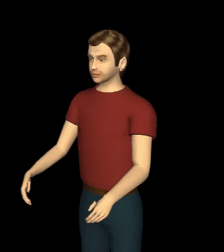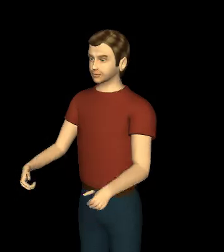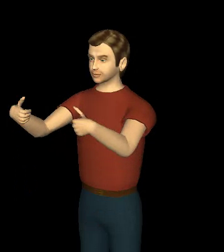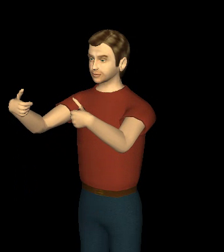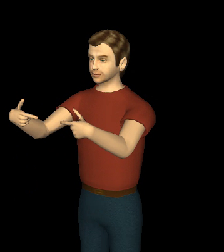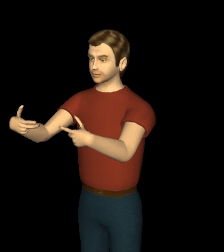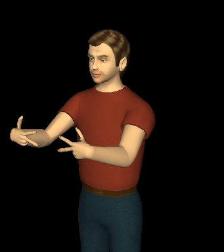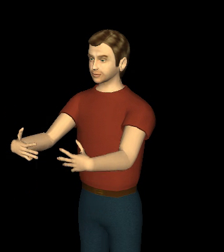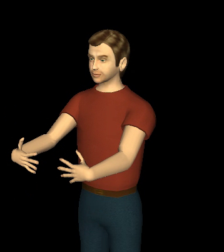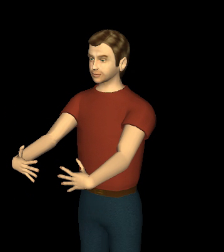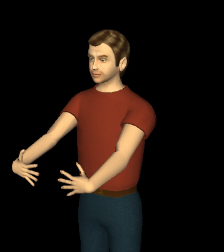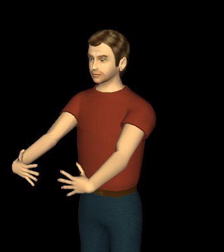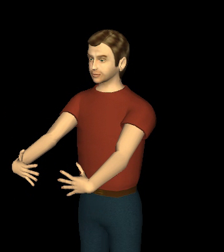عدد